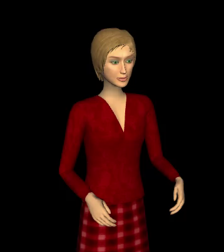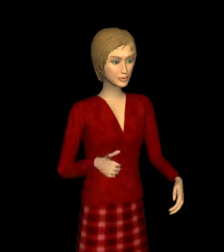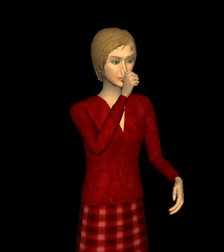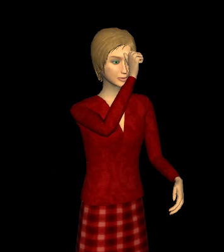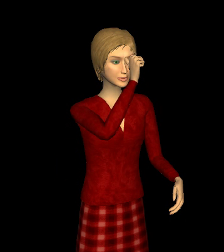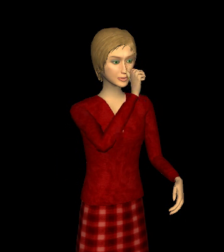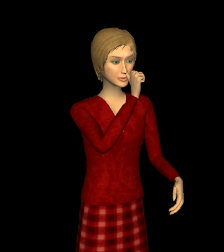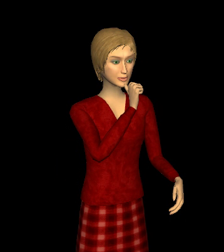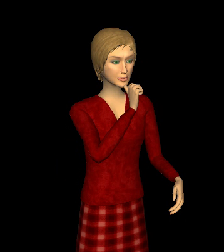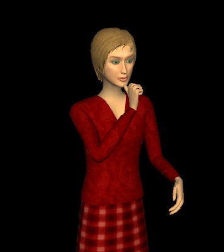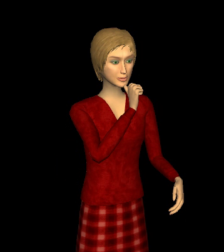متحف